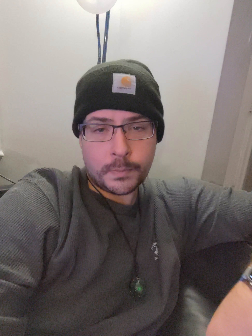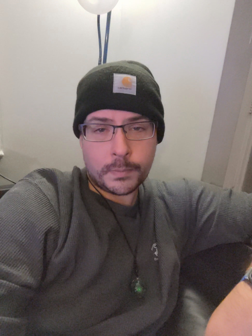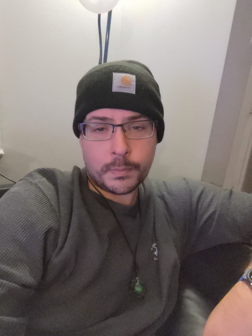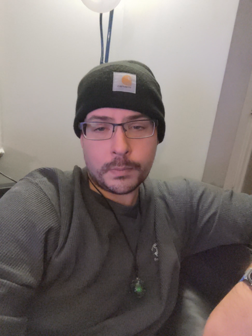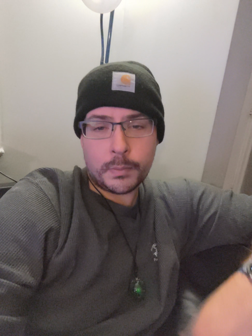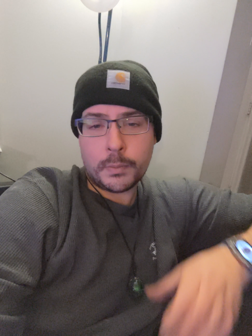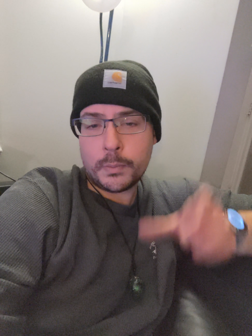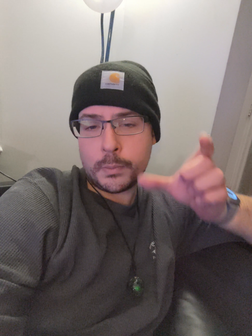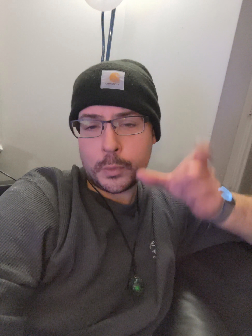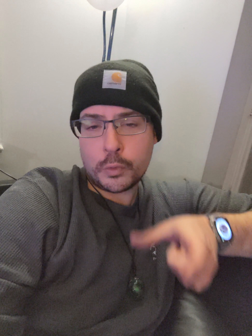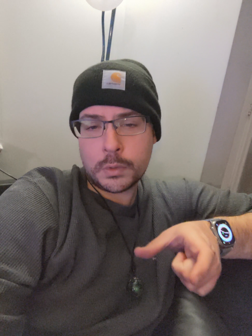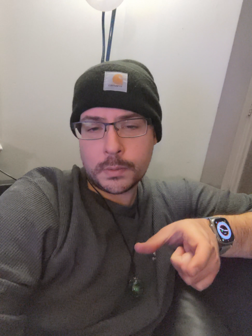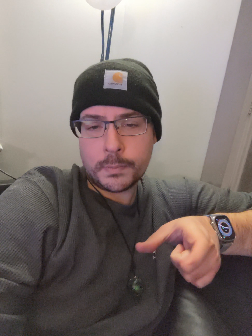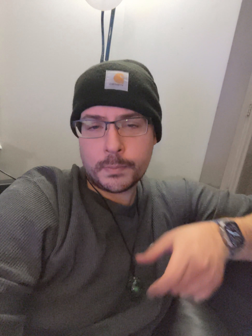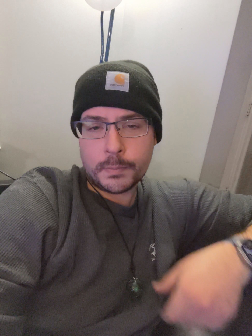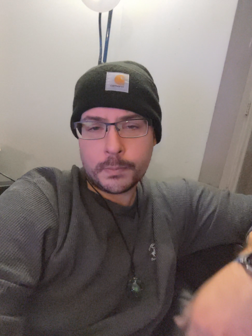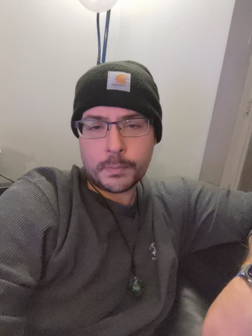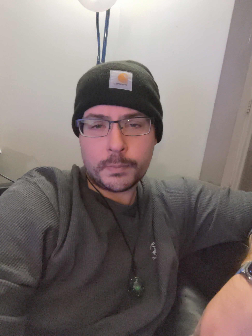person